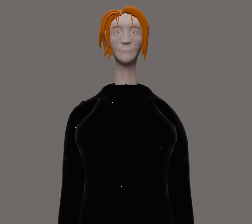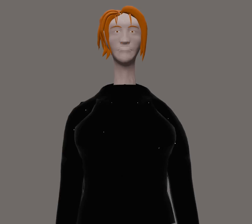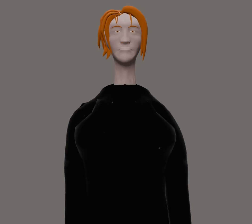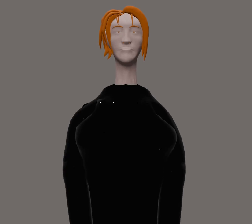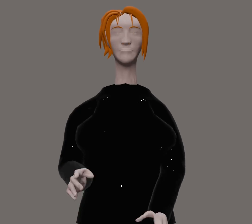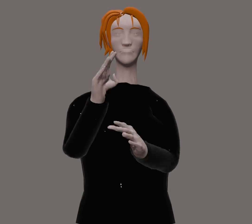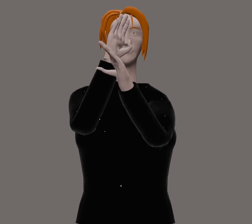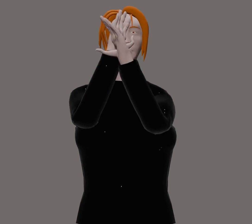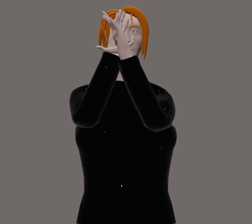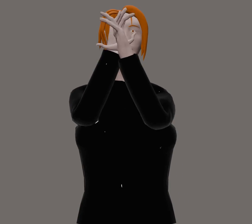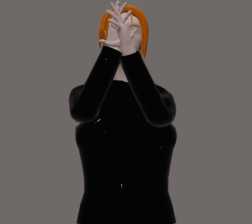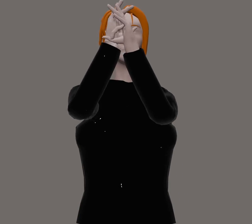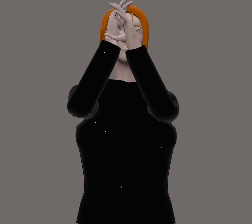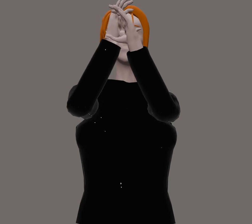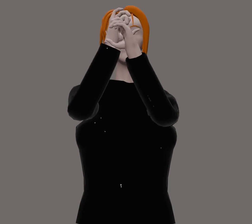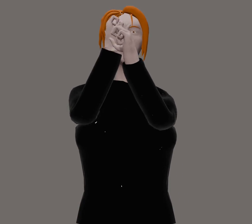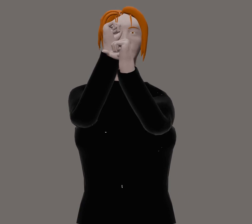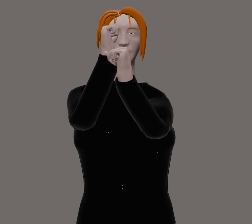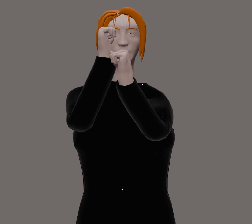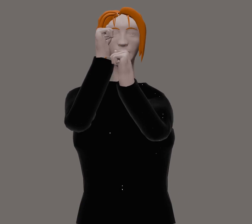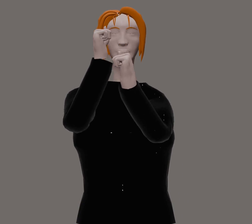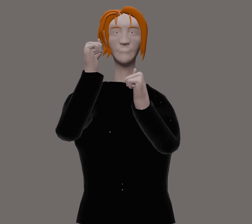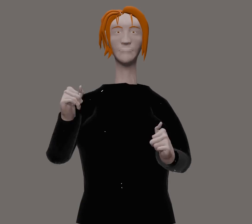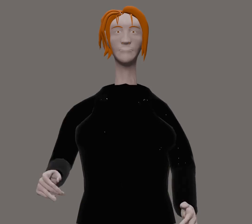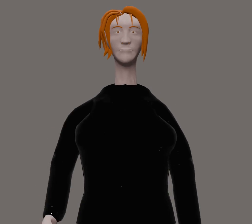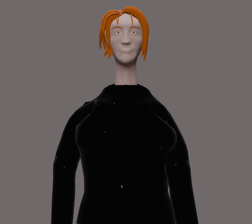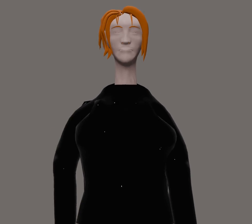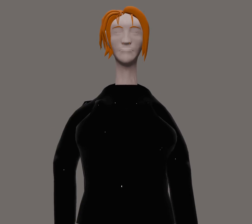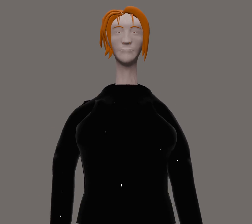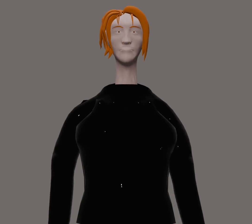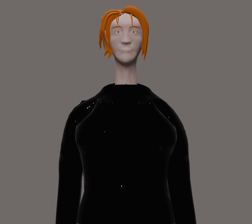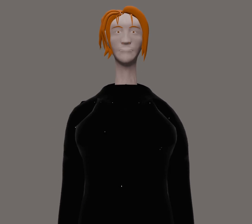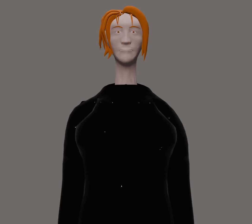Bewitch